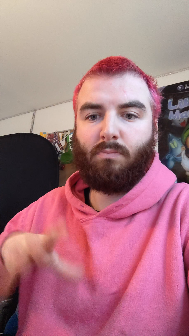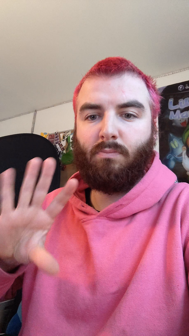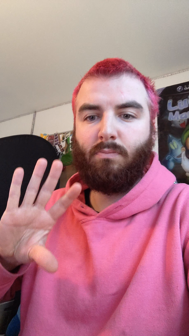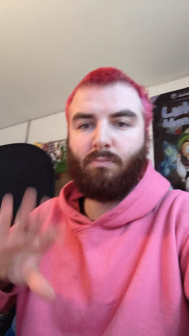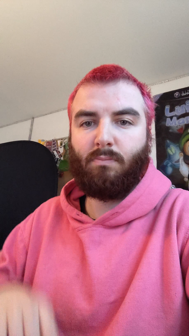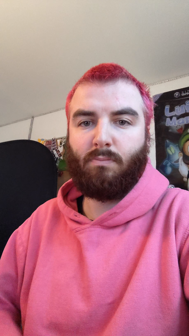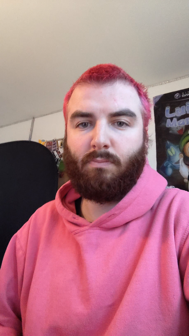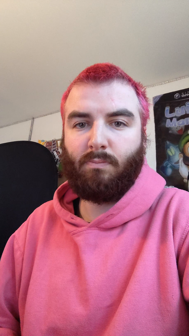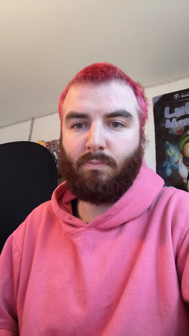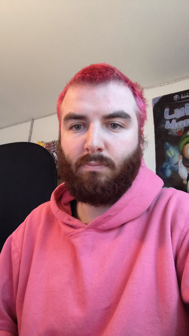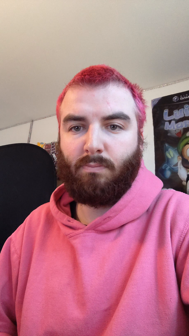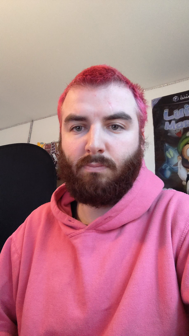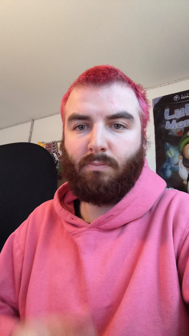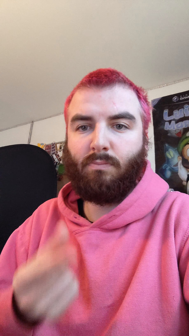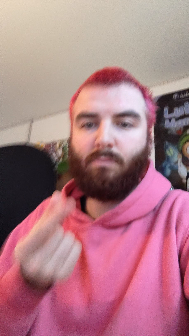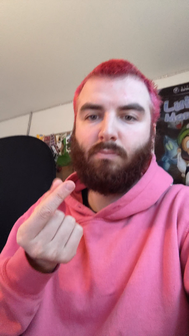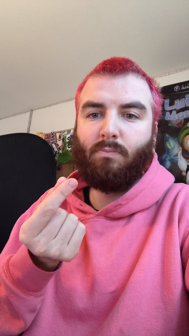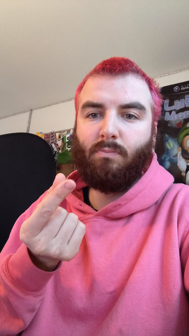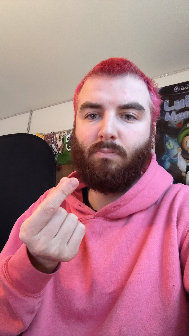do